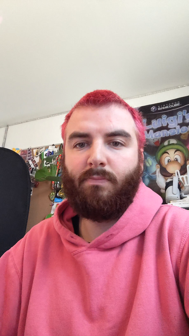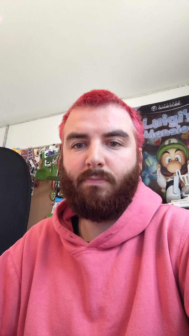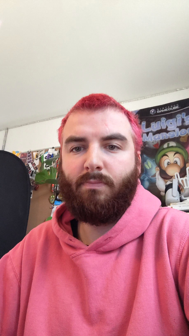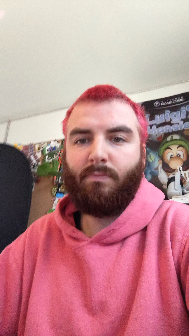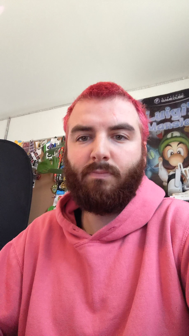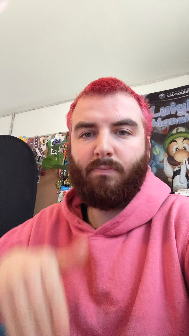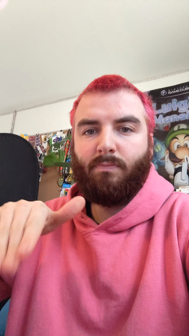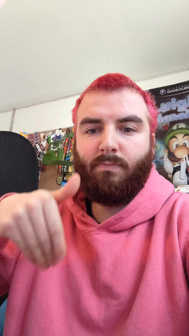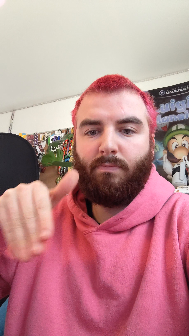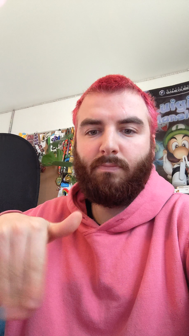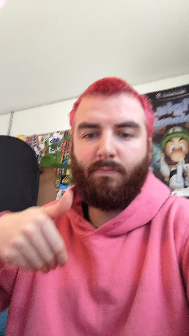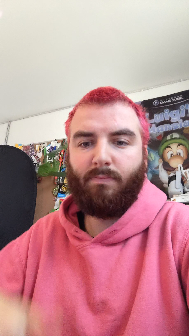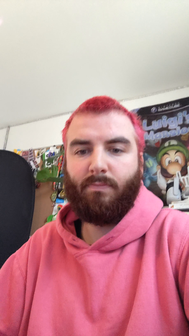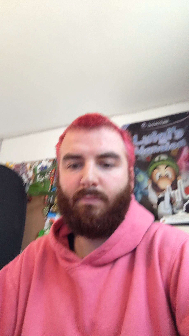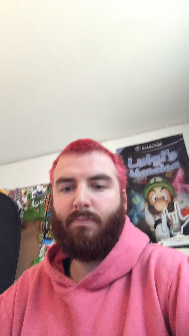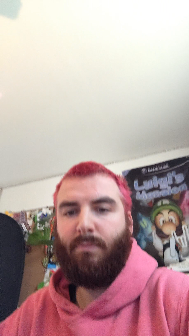pants